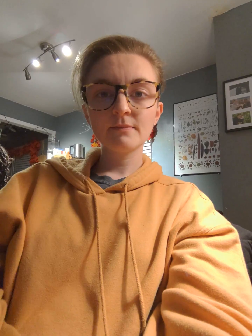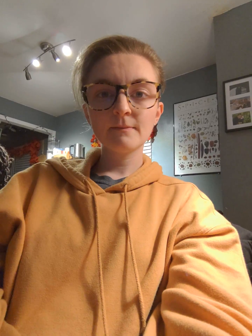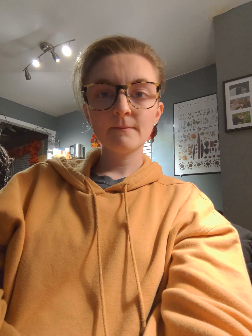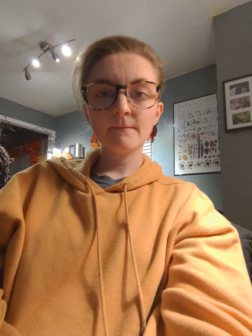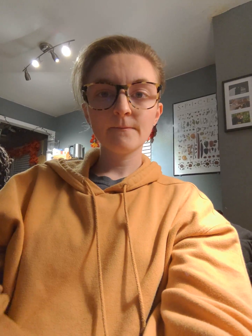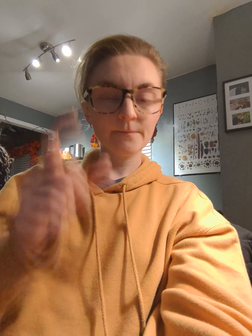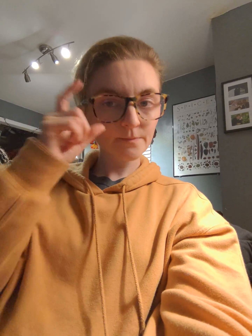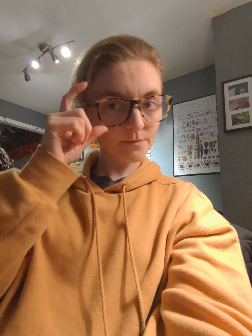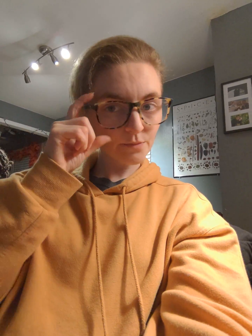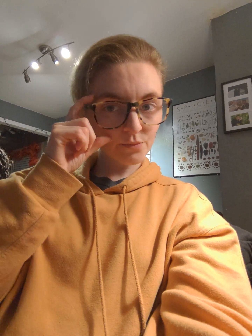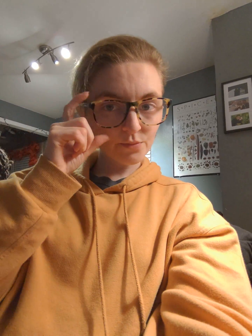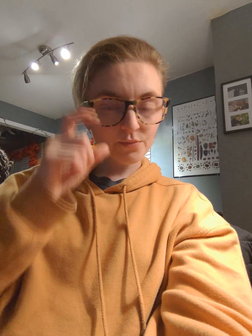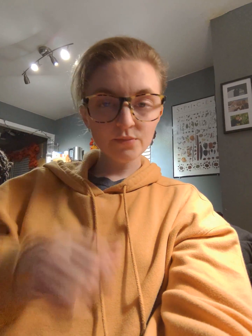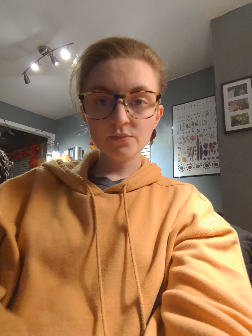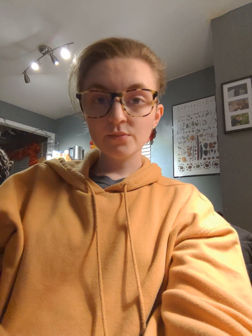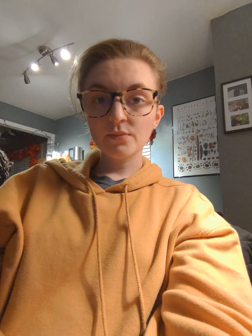glasses